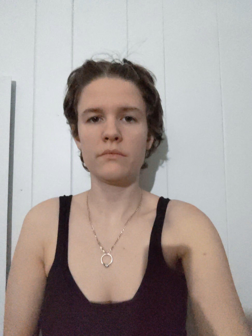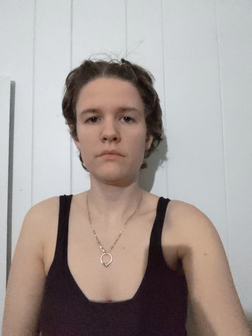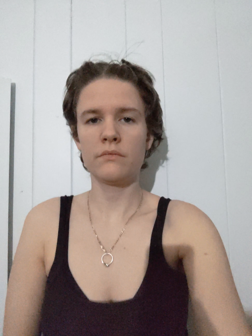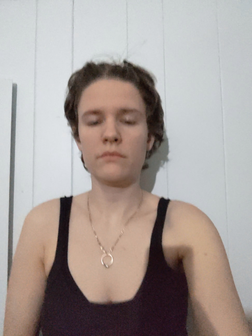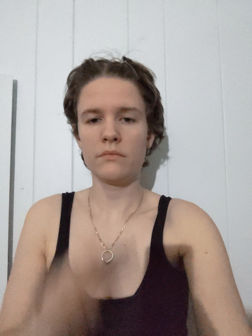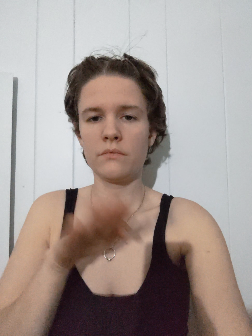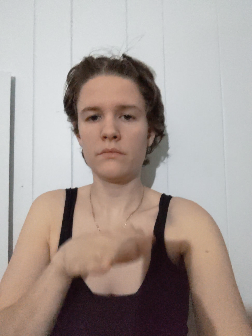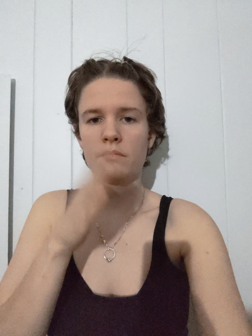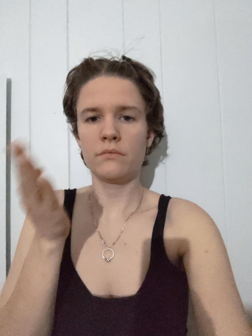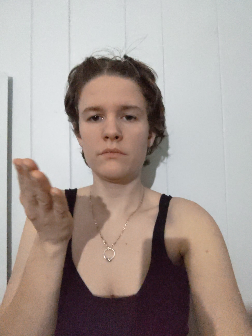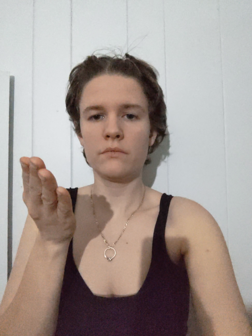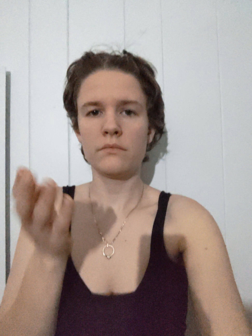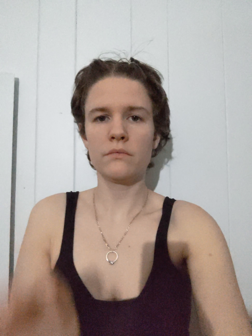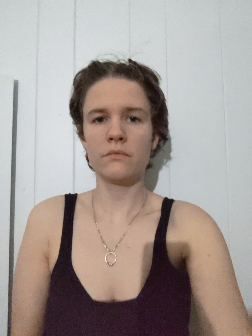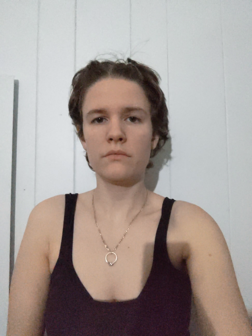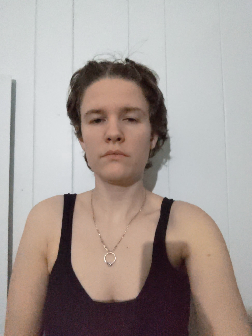open